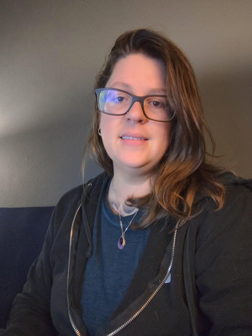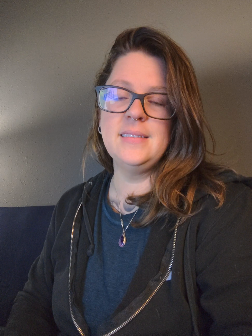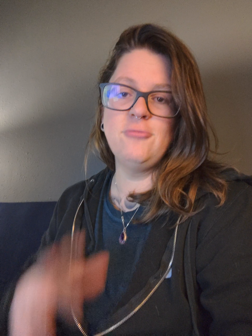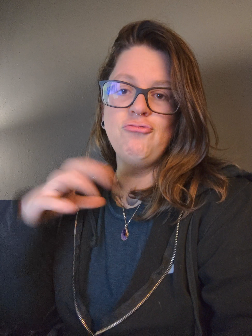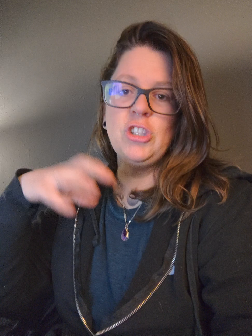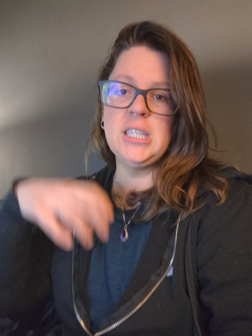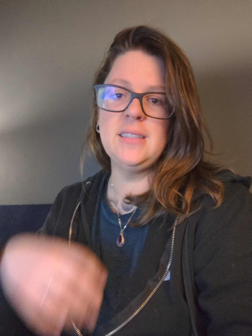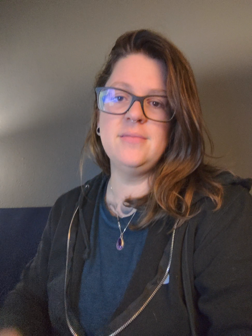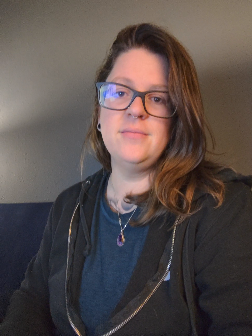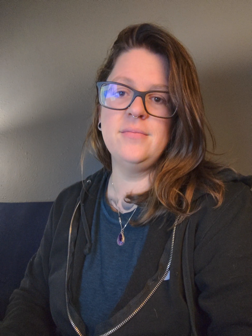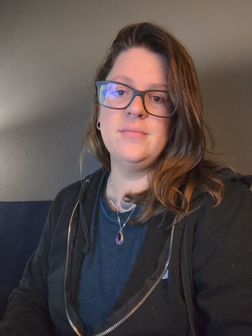rain